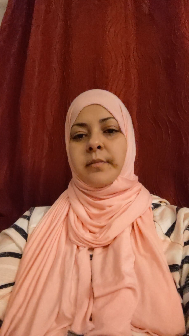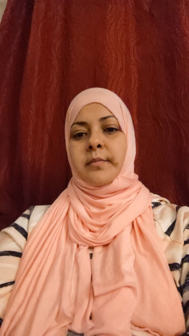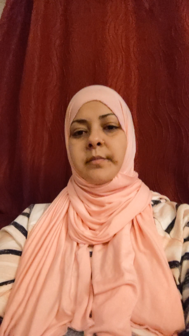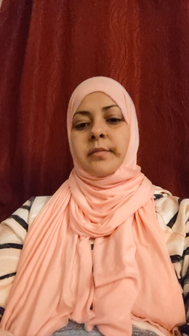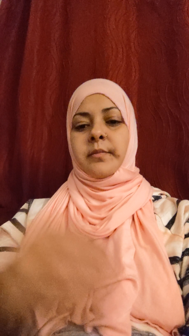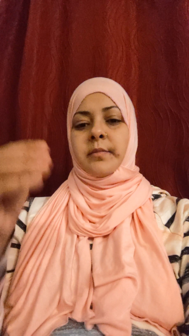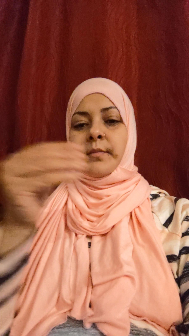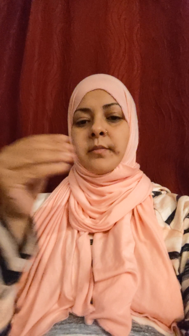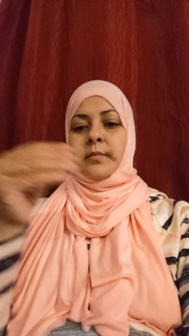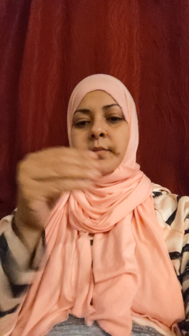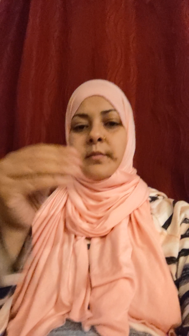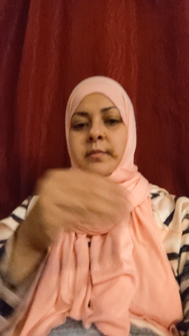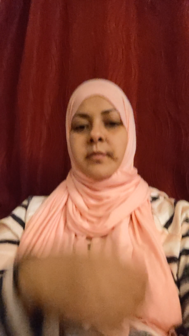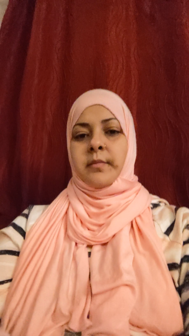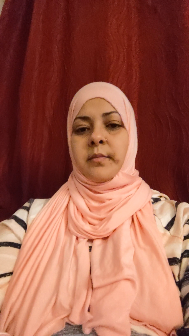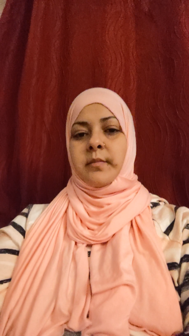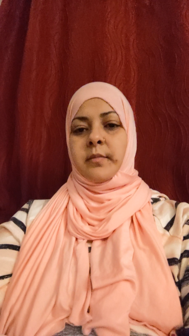more